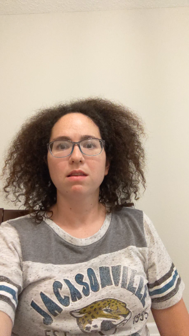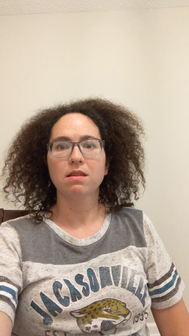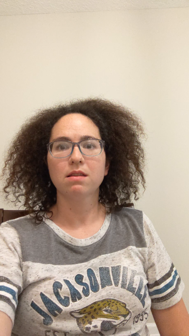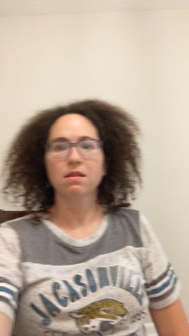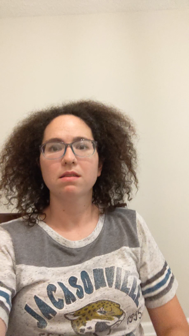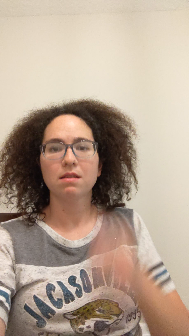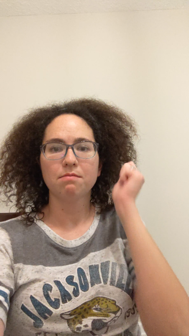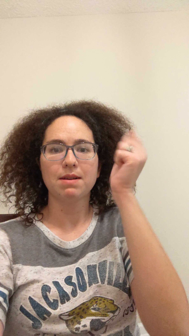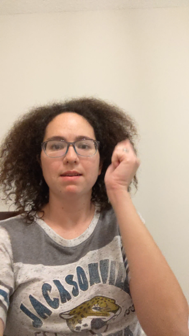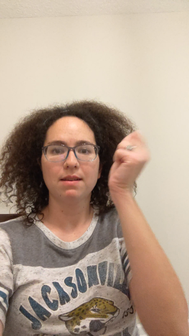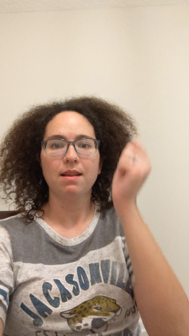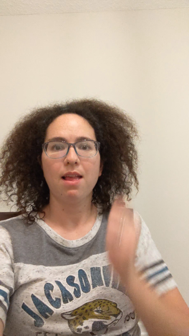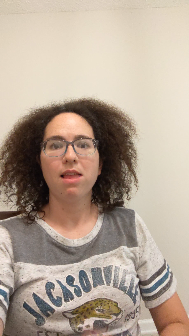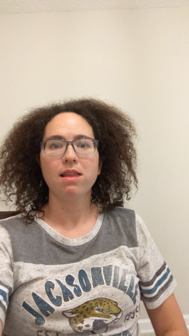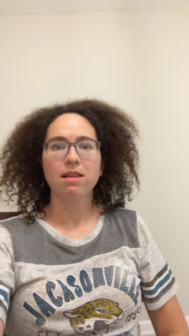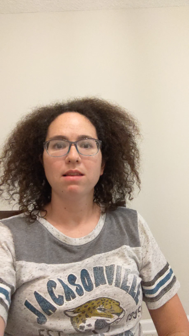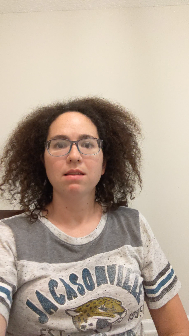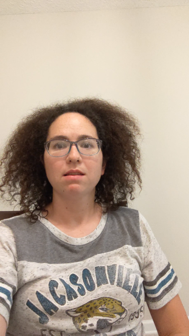bat